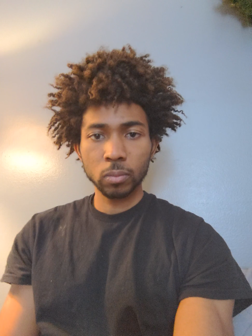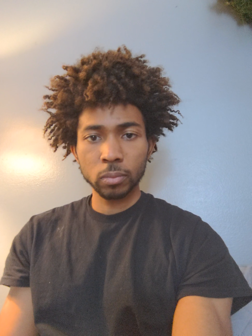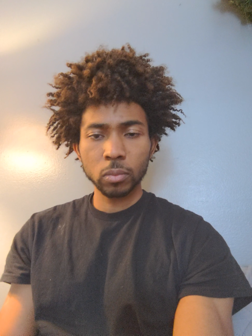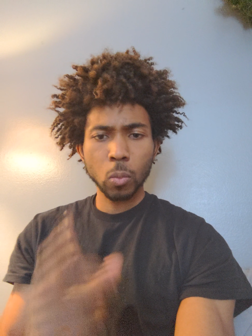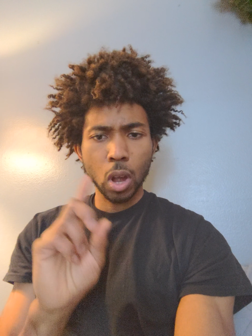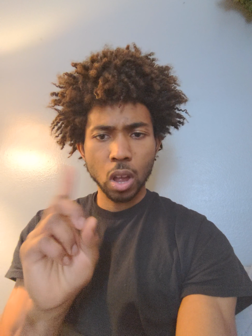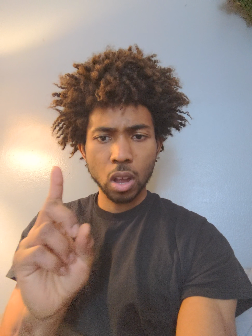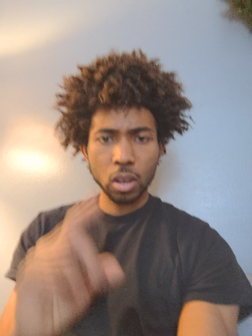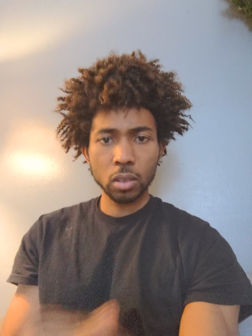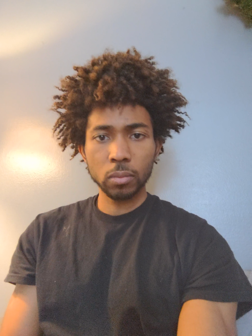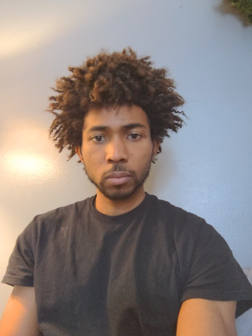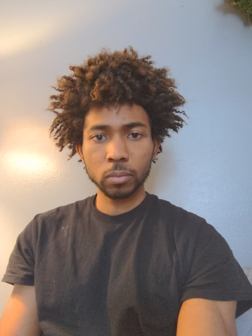where